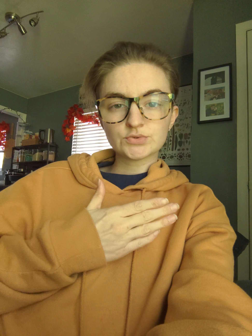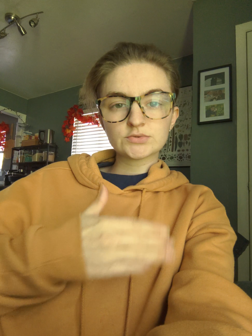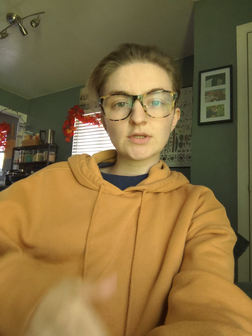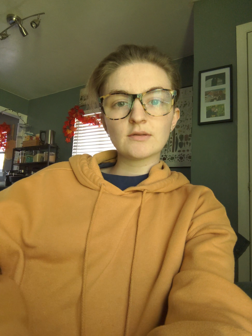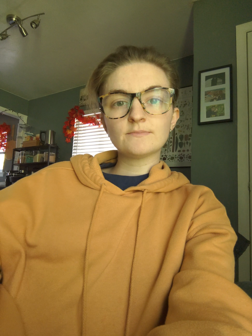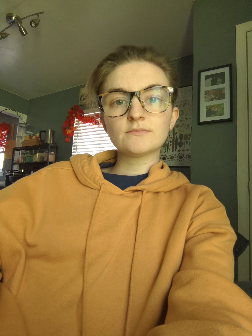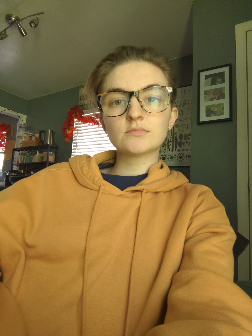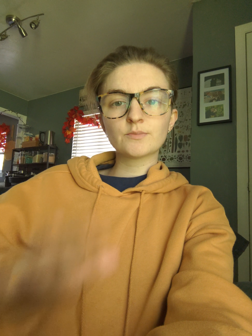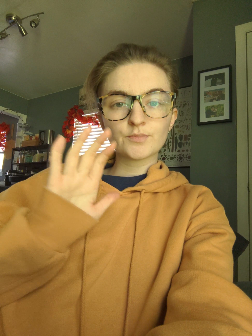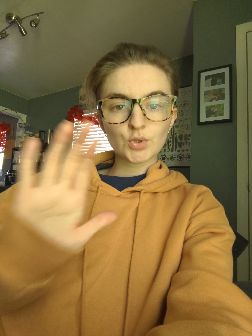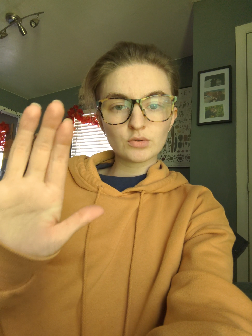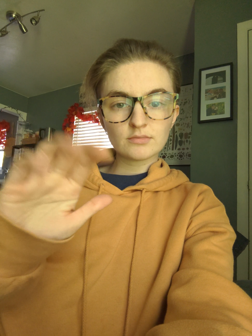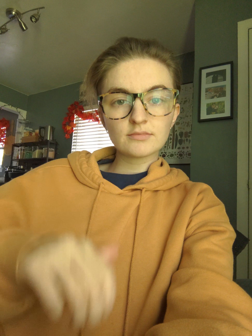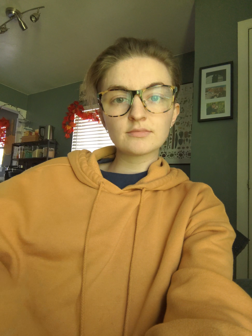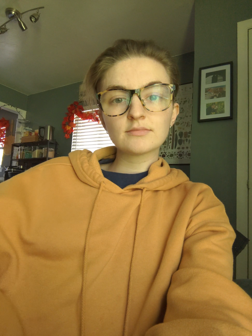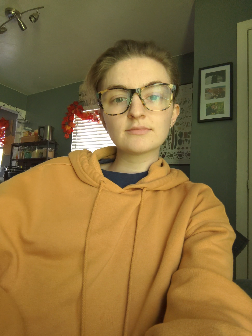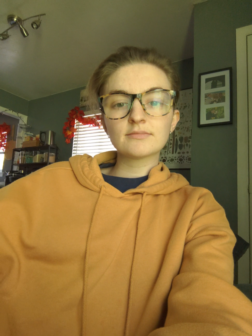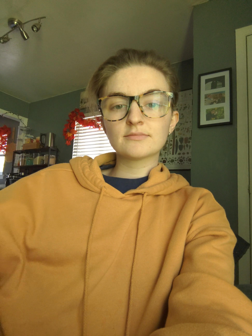push